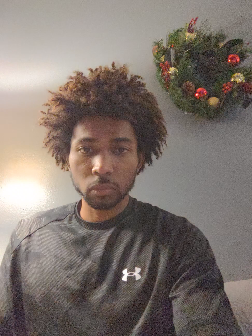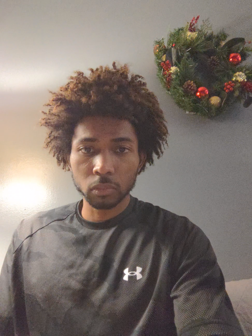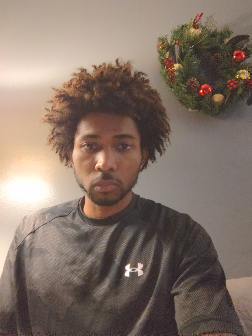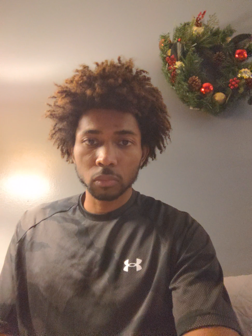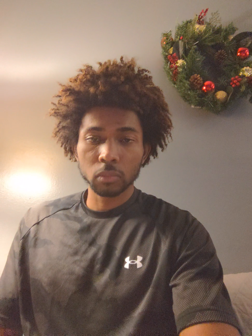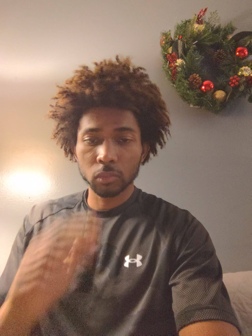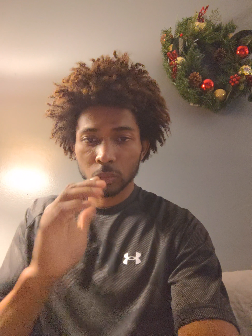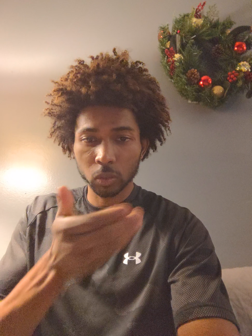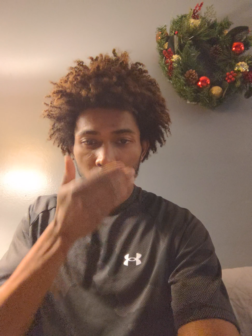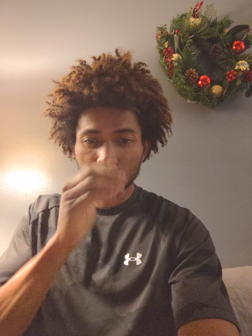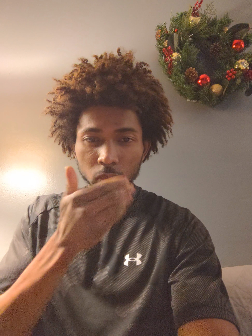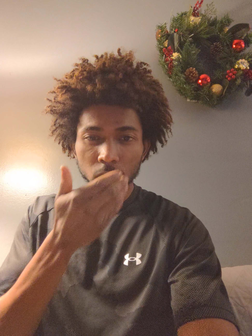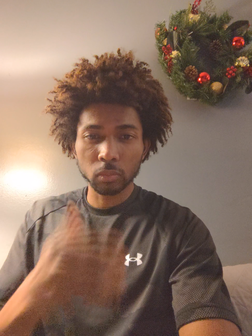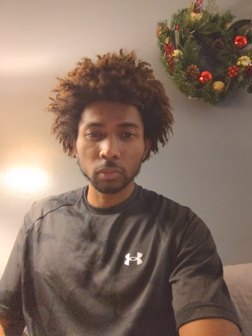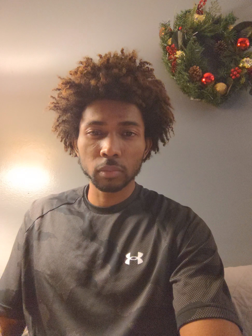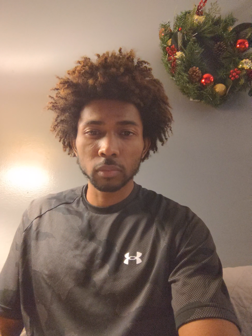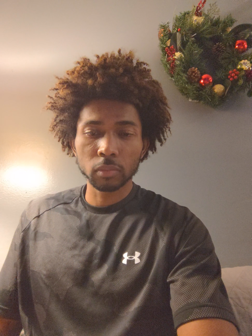cereal